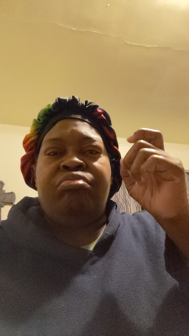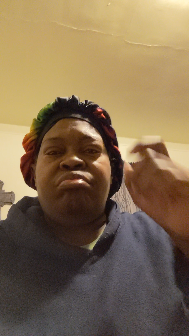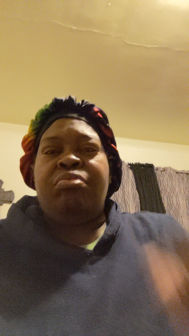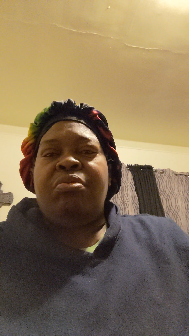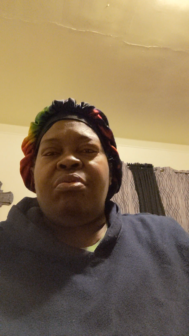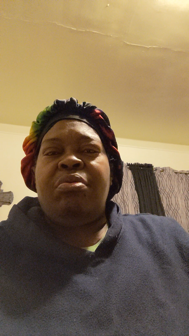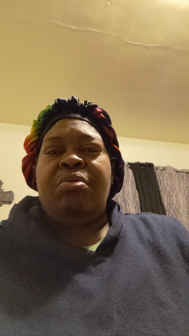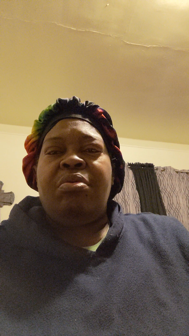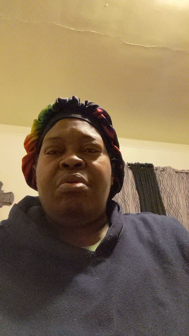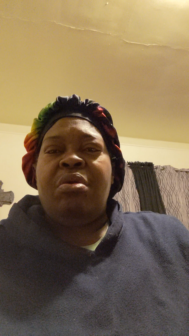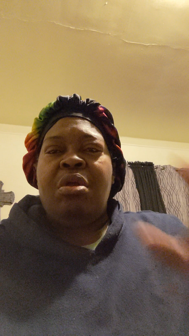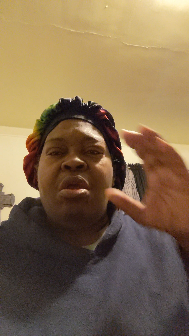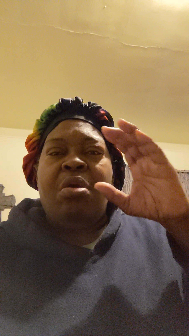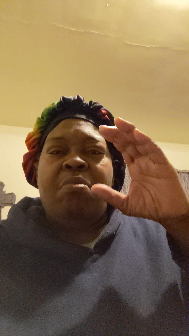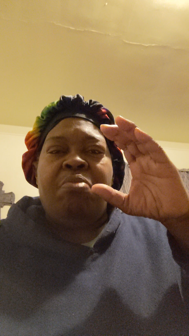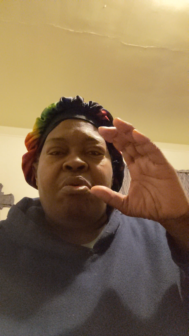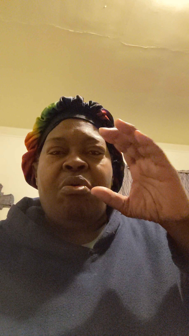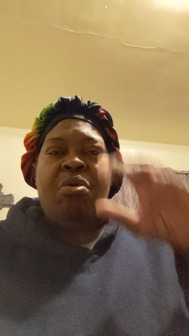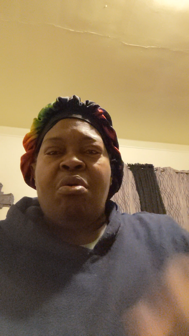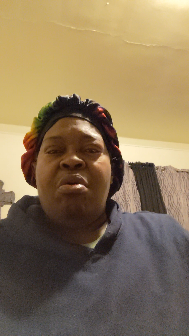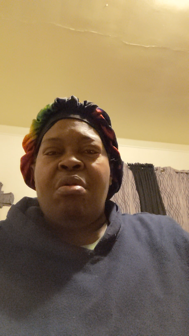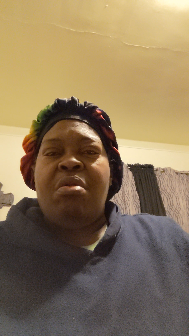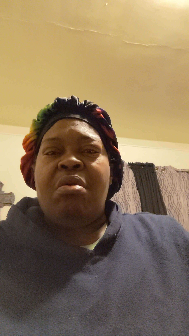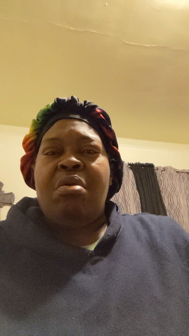ball